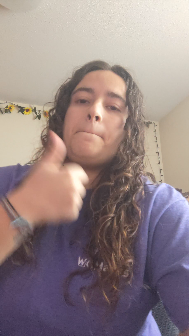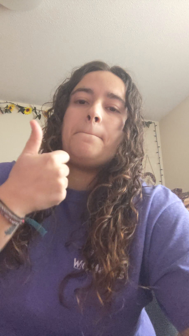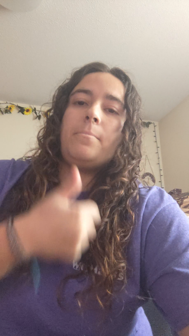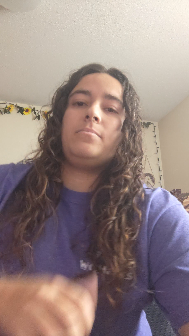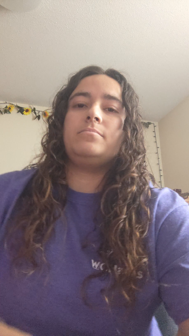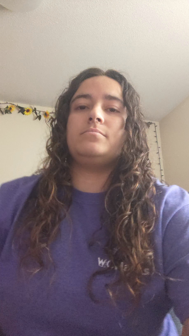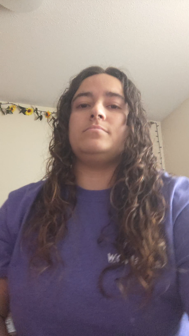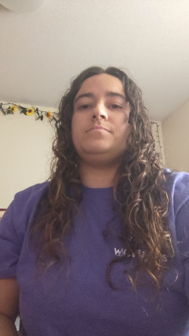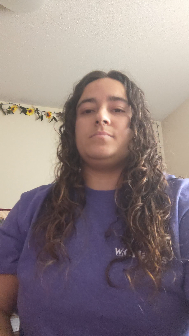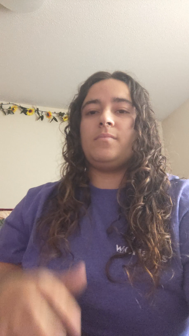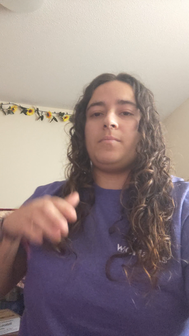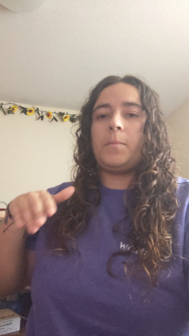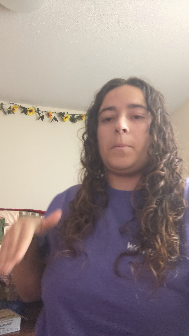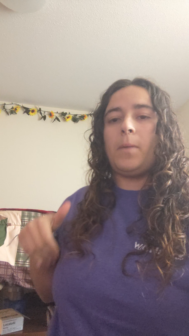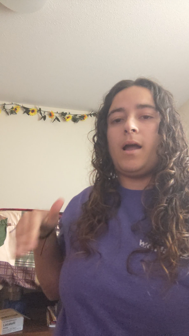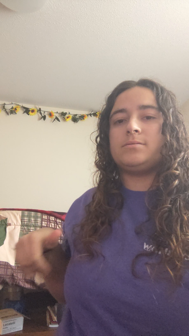pants